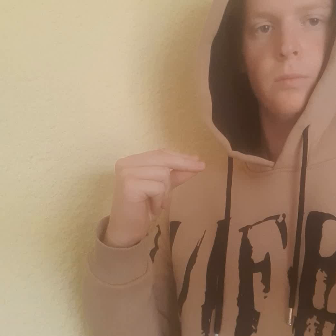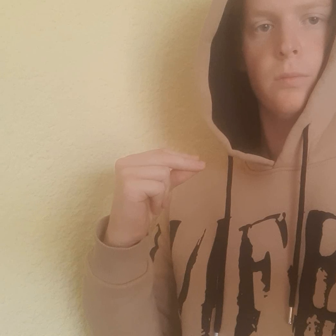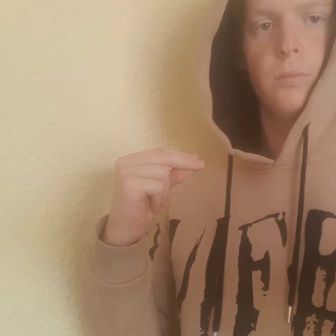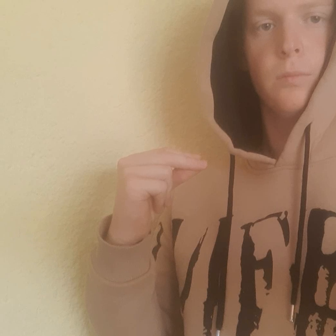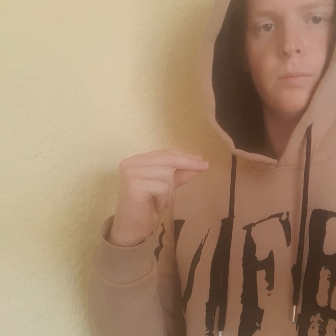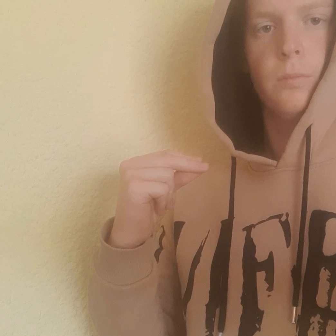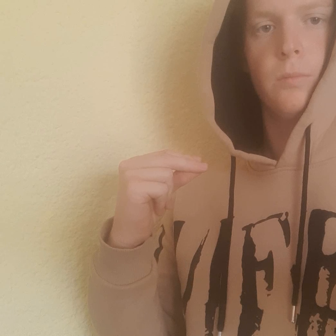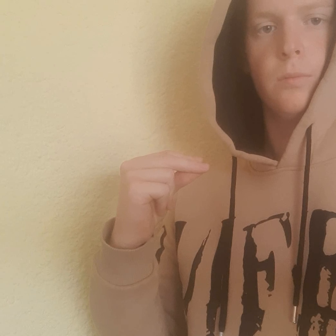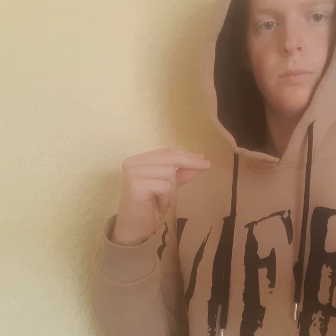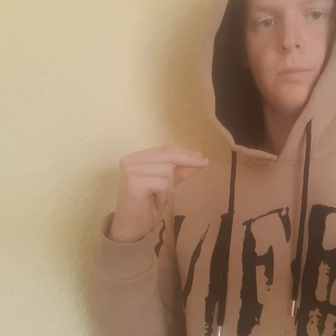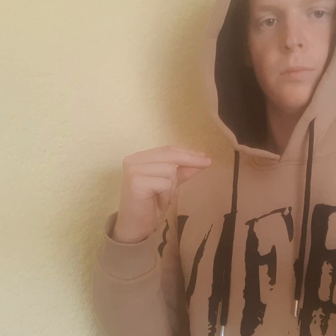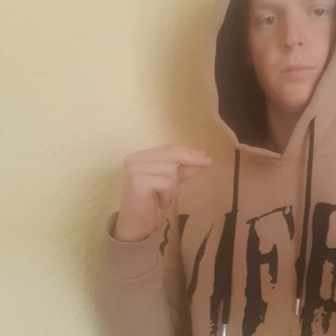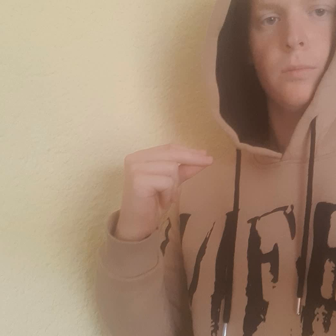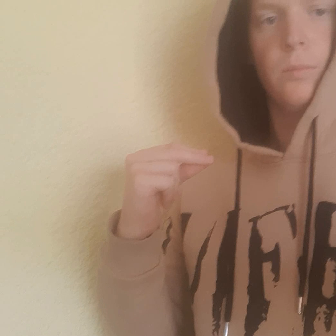Ч